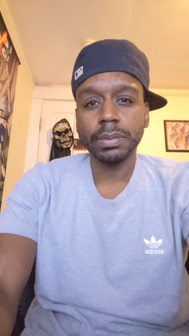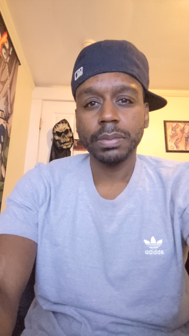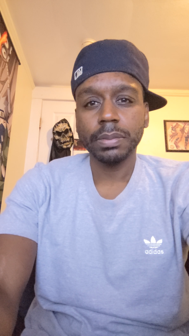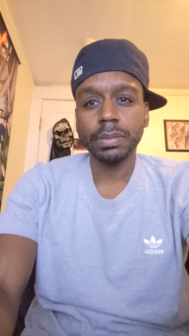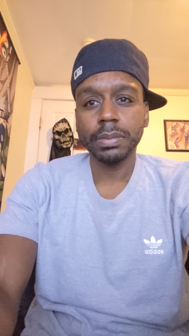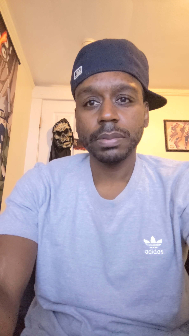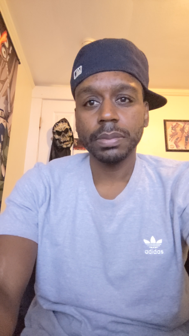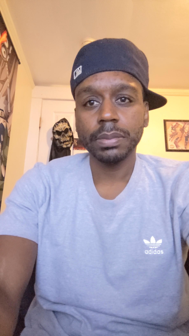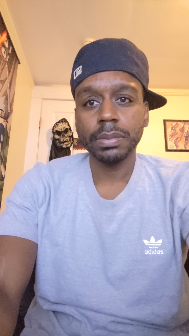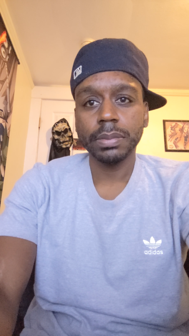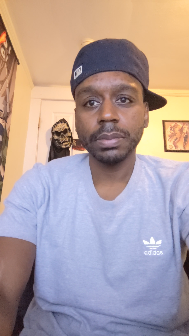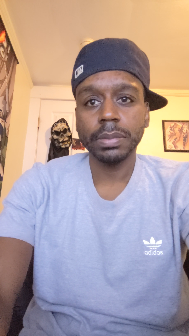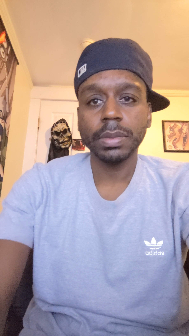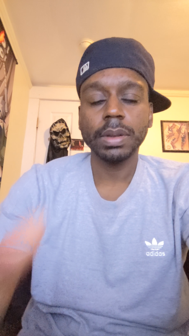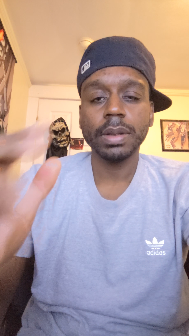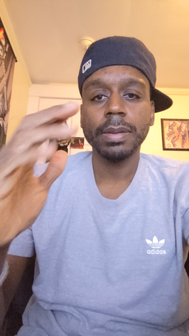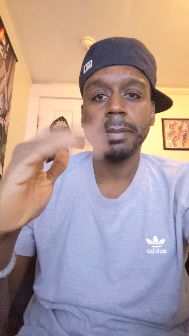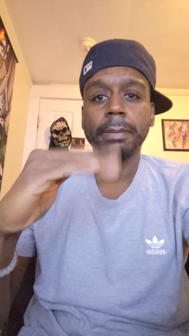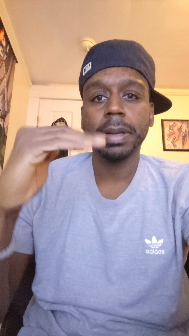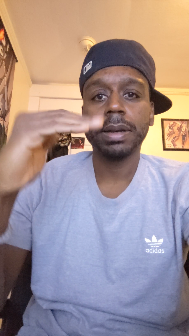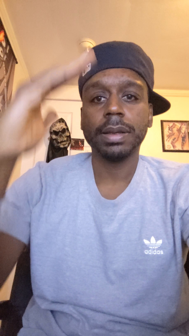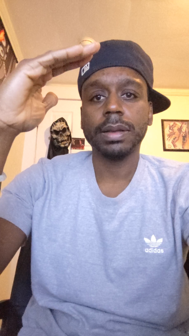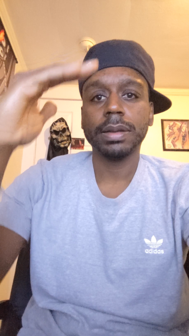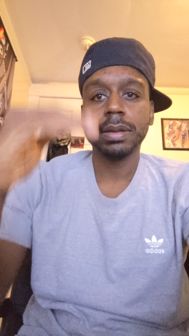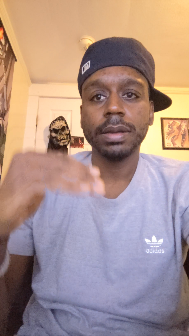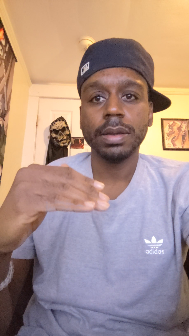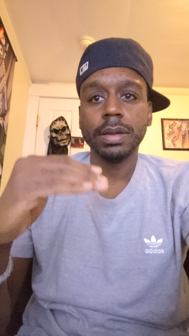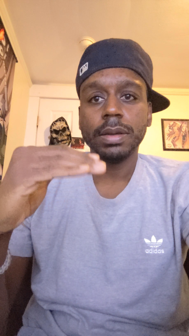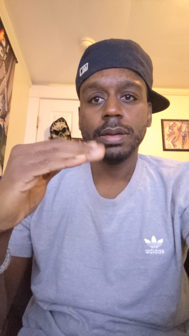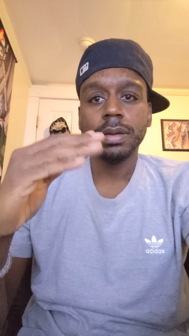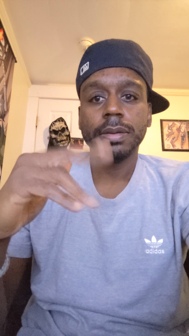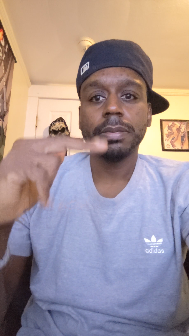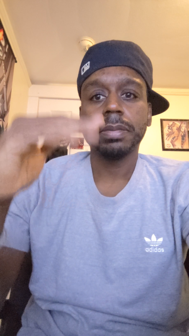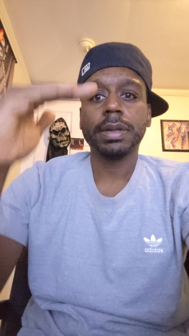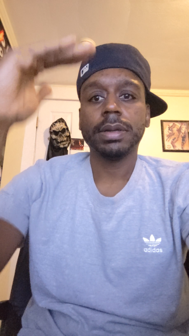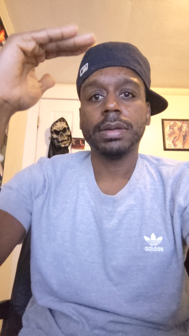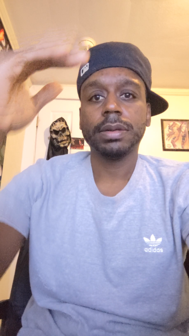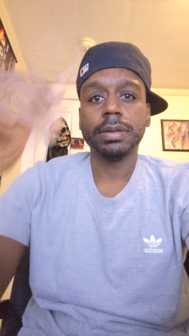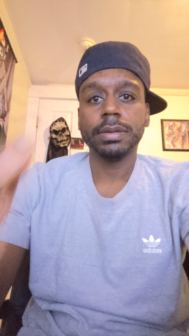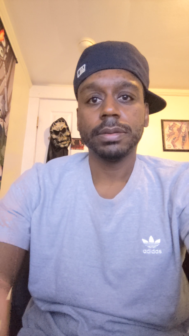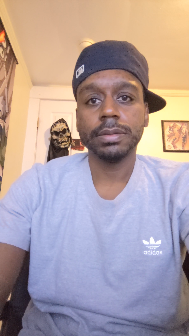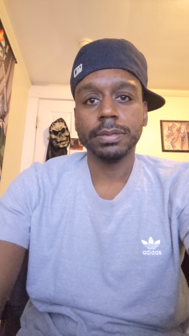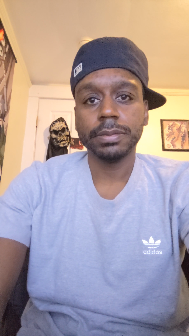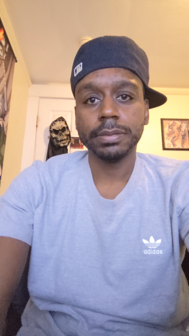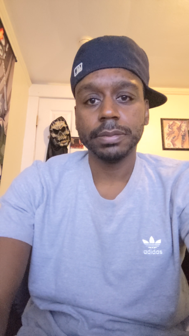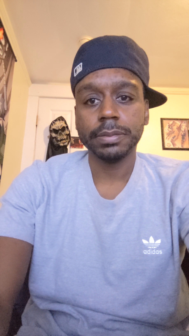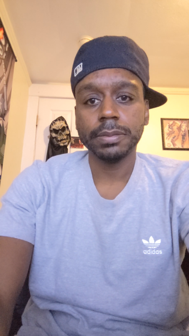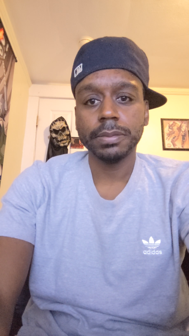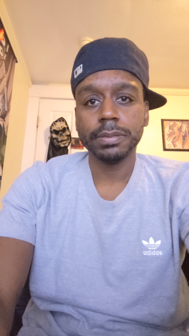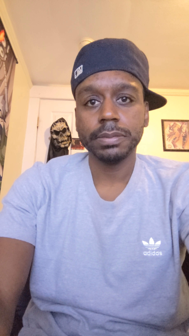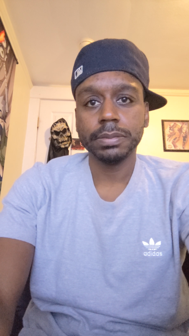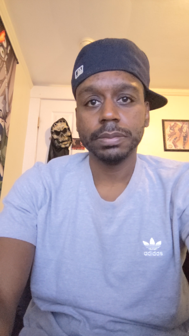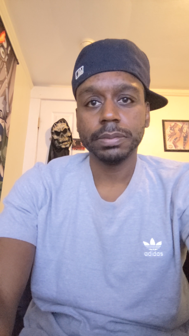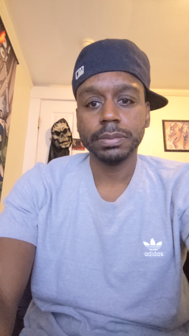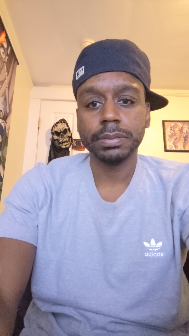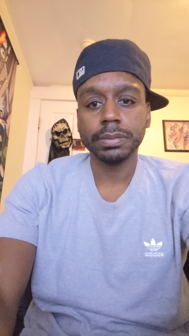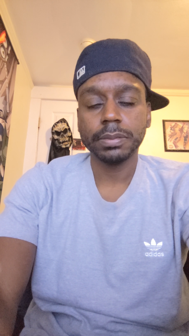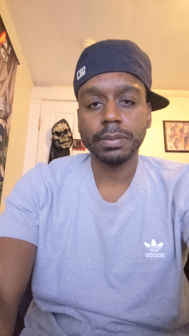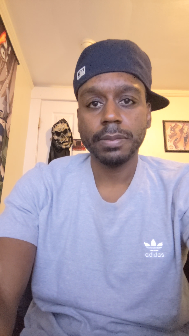build